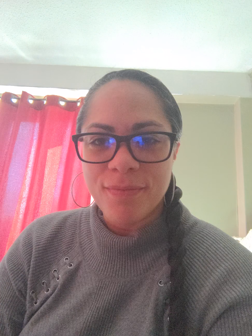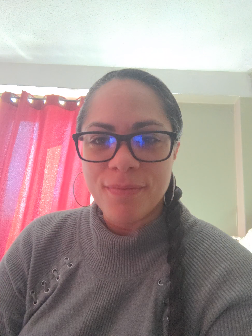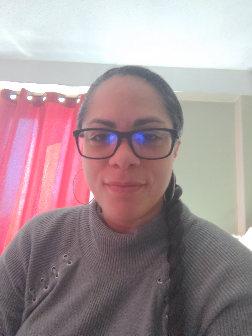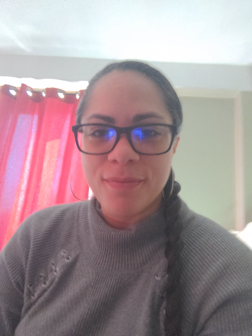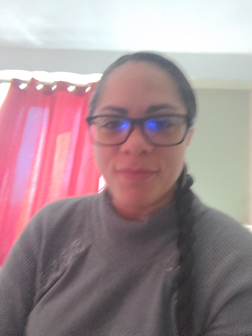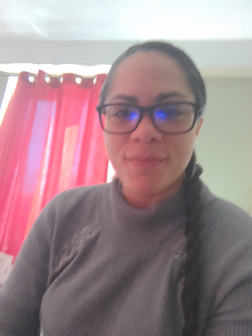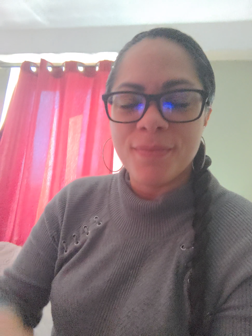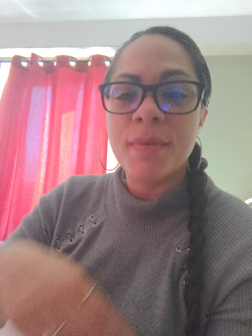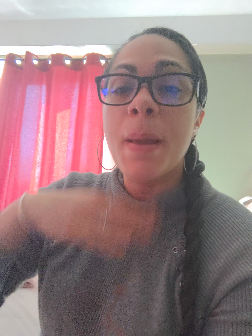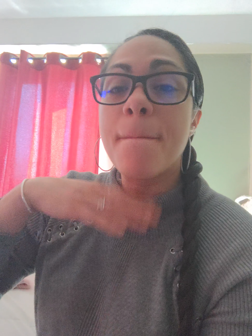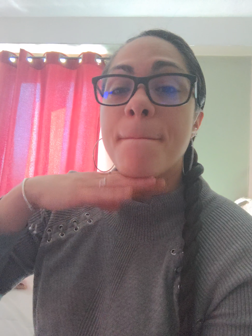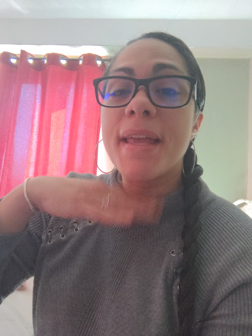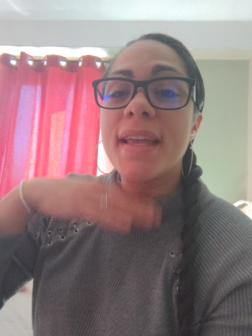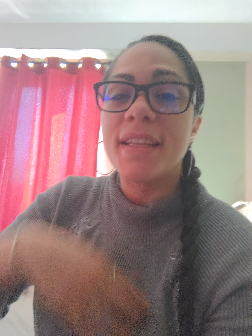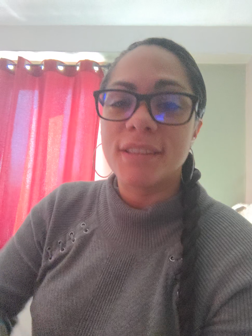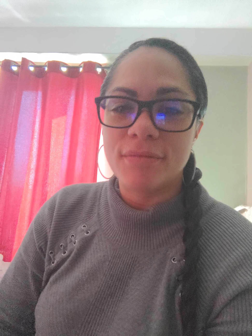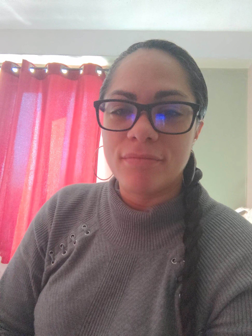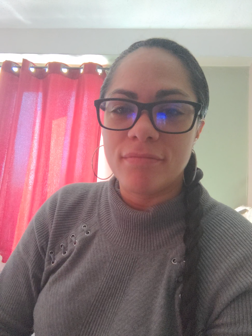pig